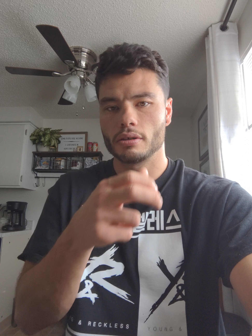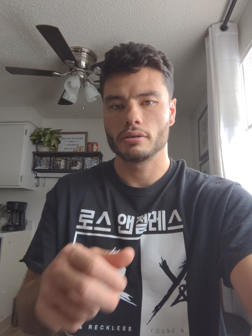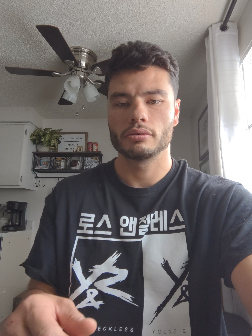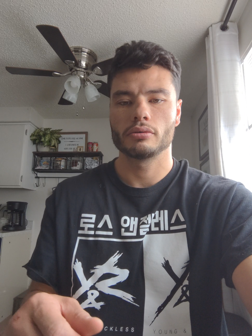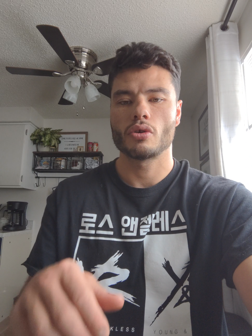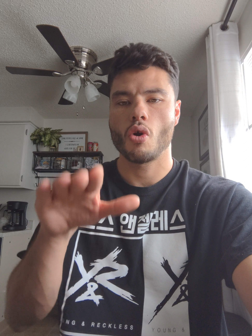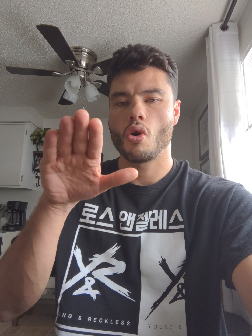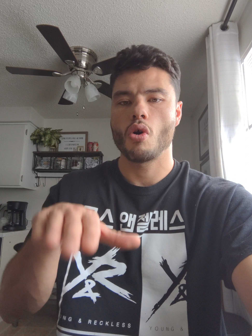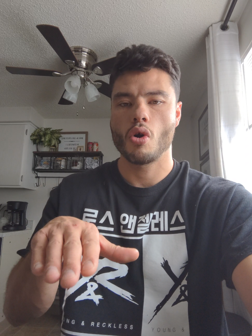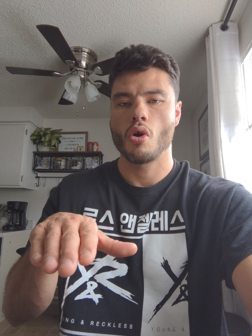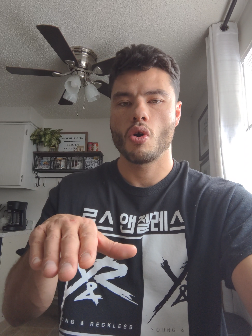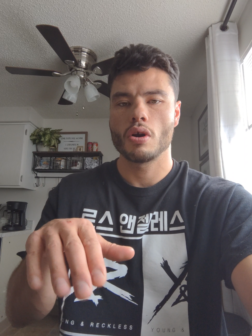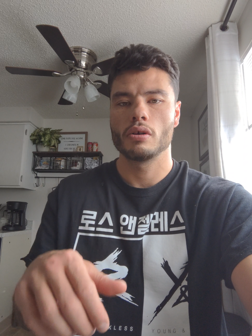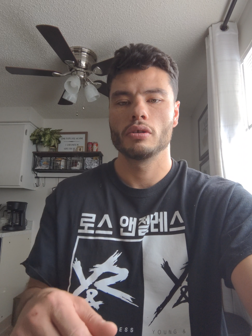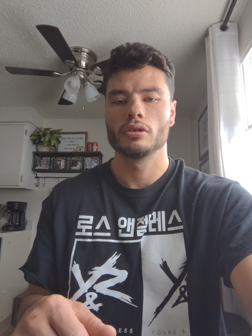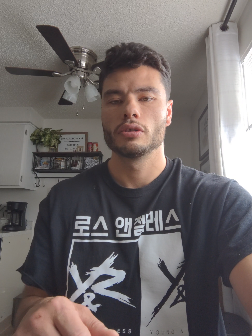on